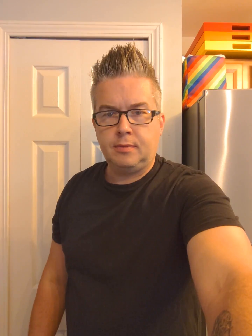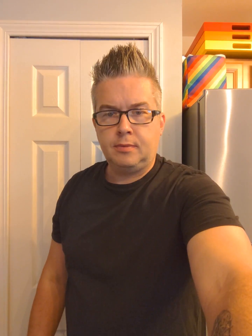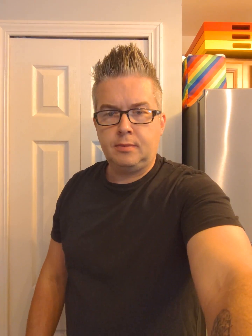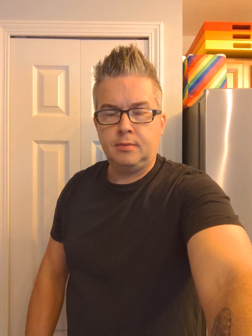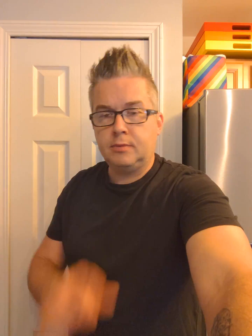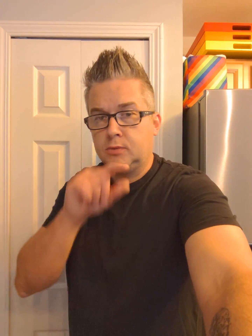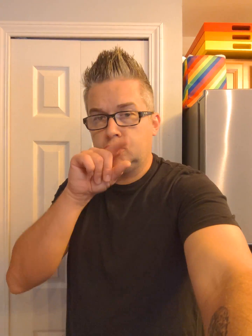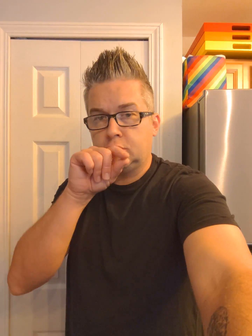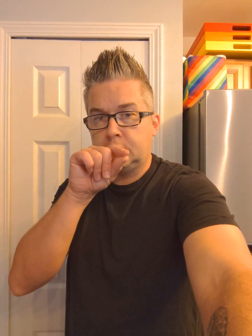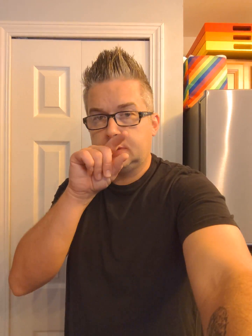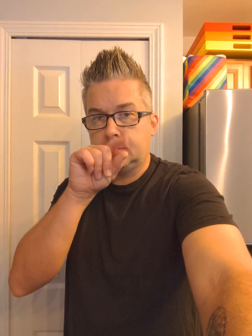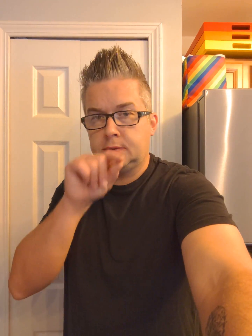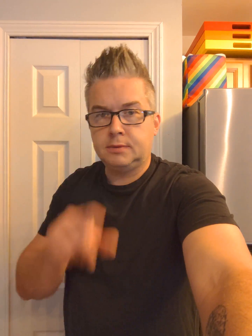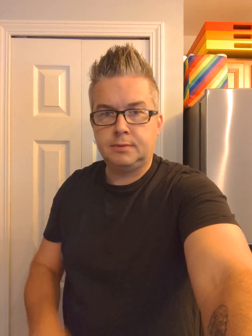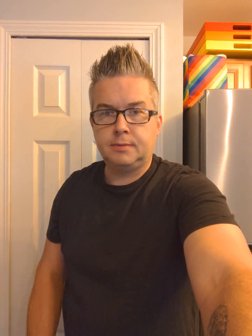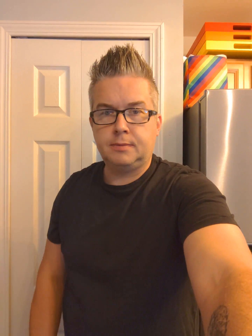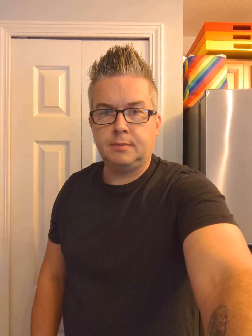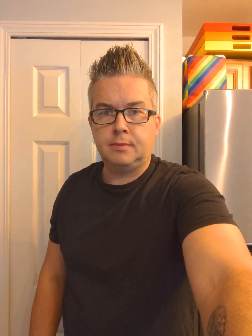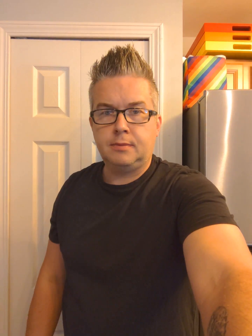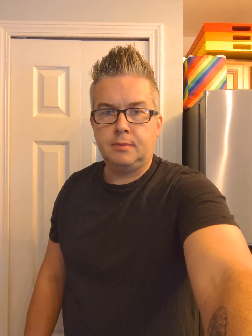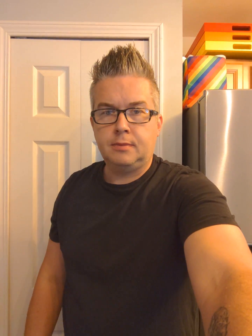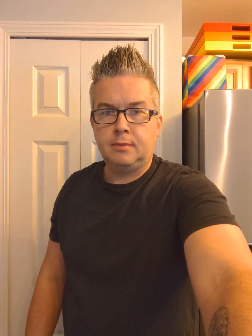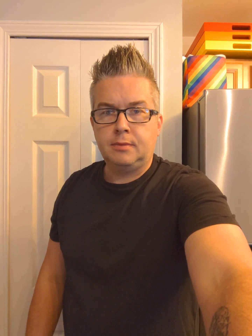chicken